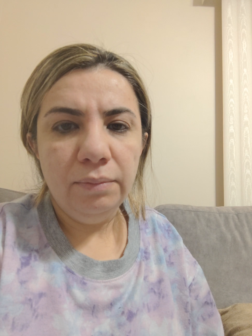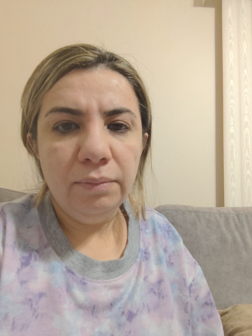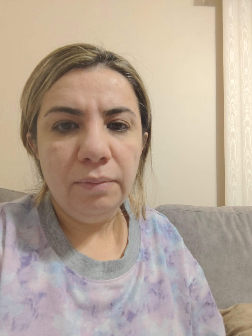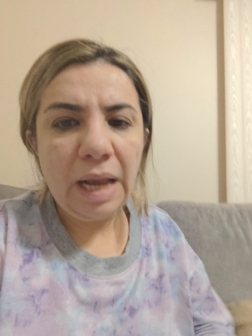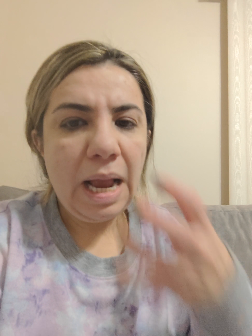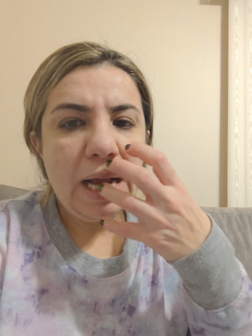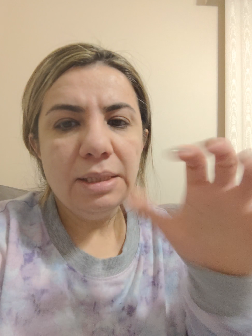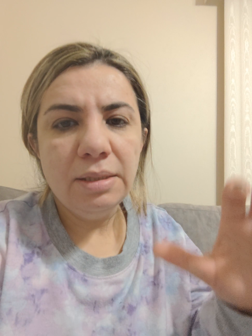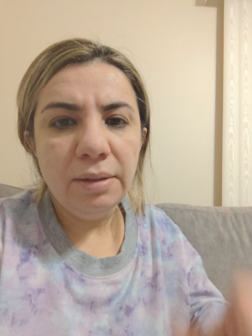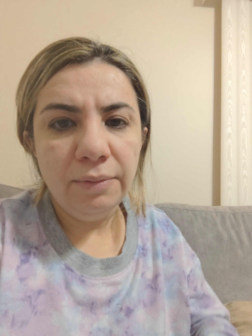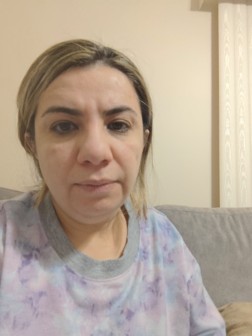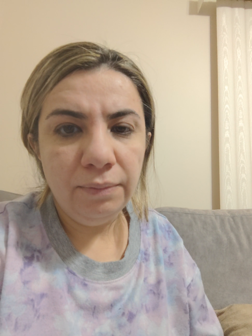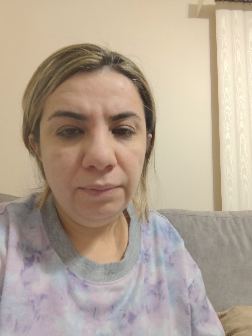hot